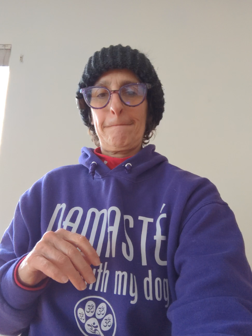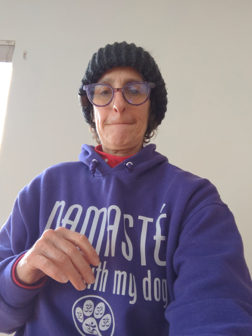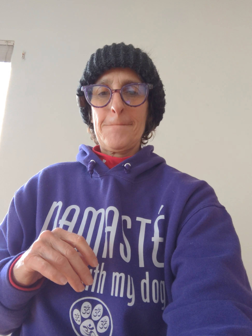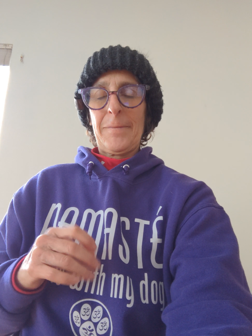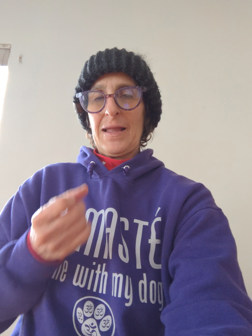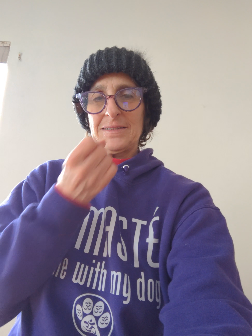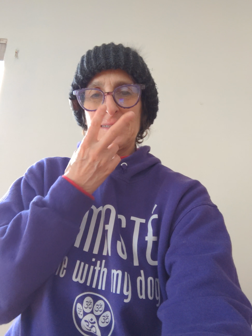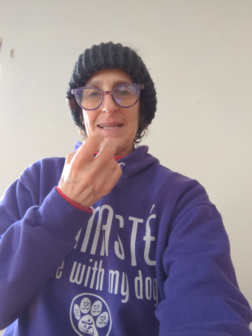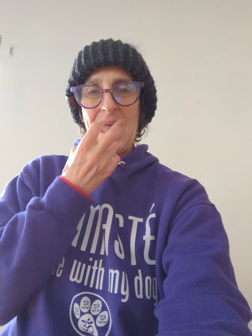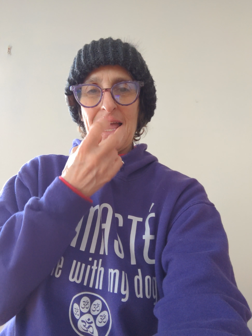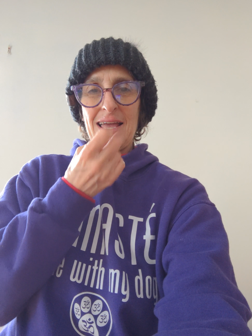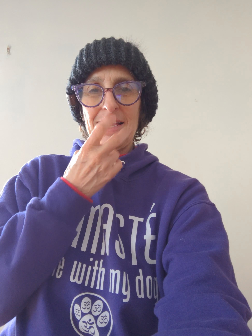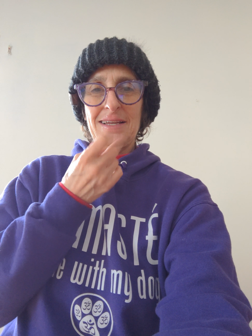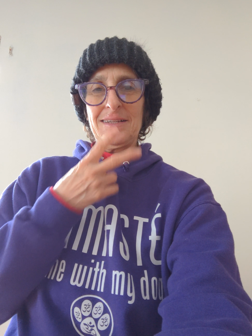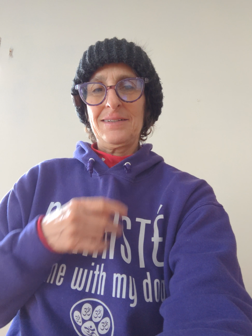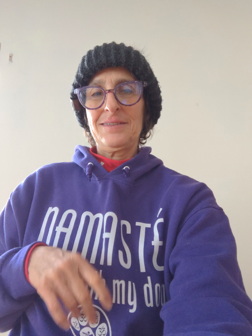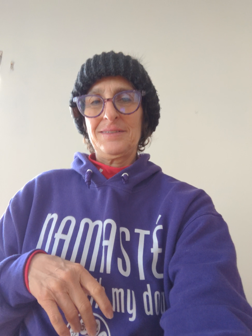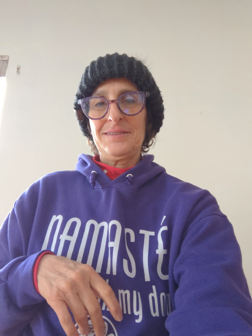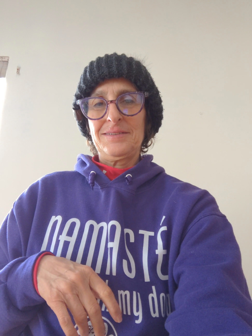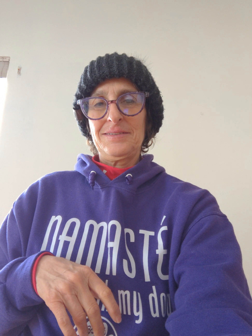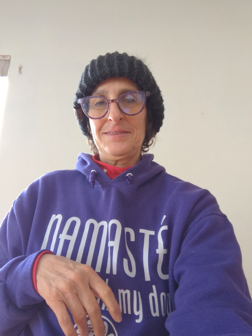snack